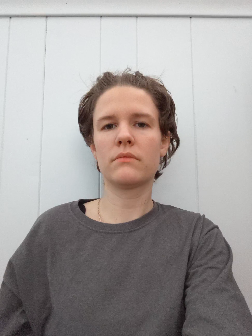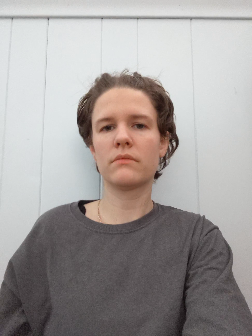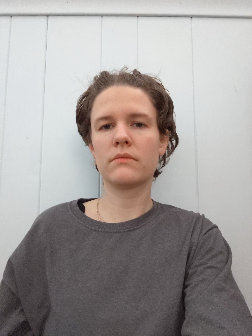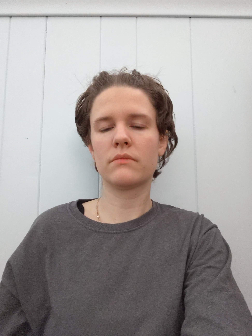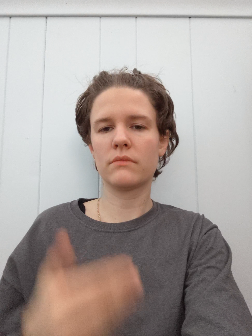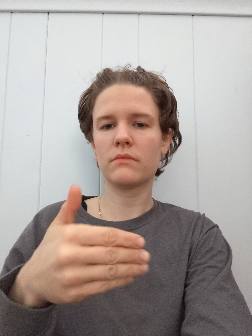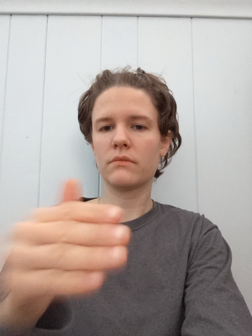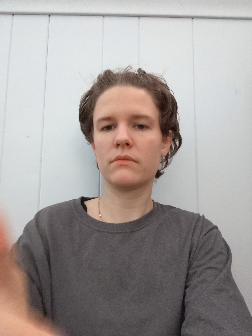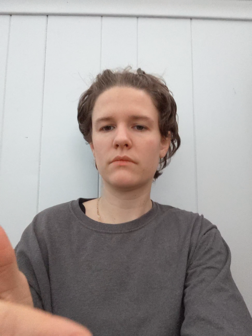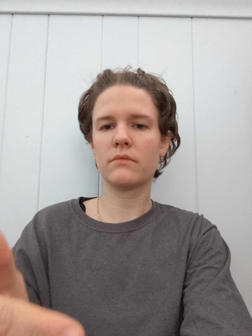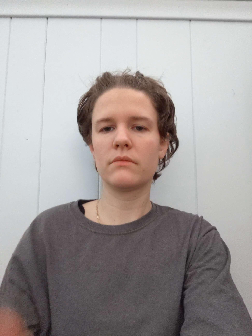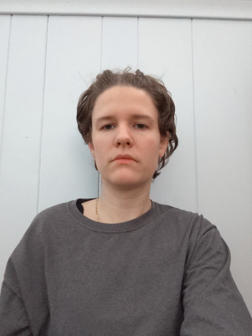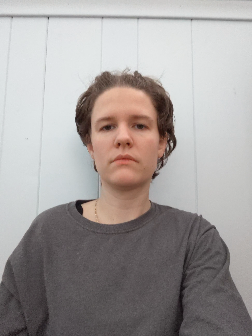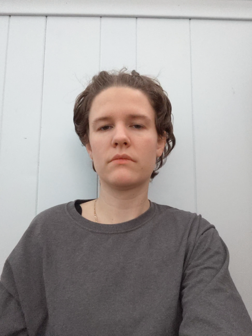after